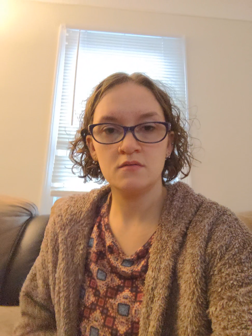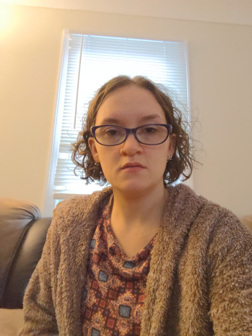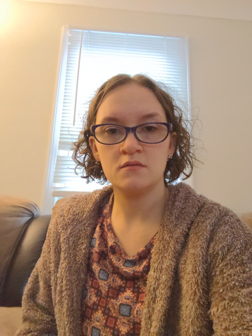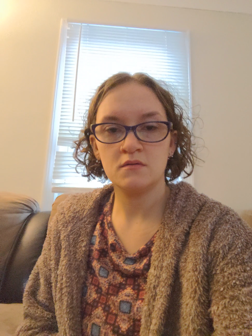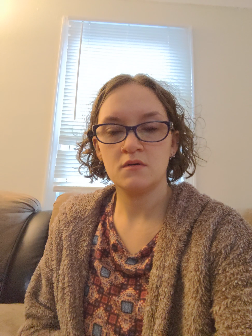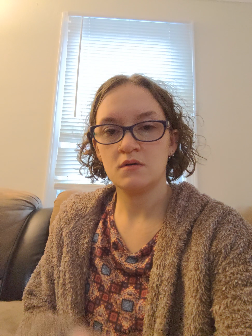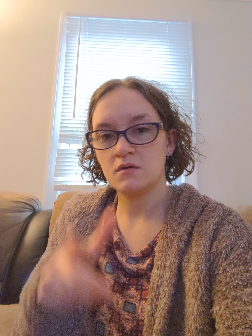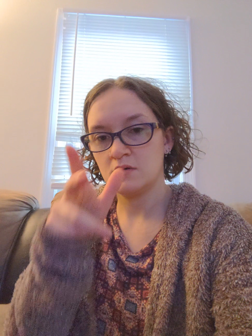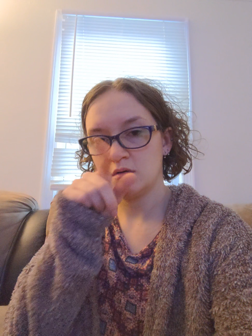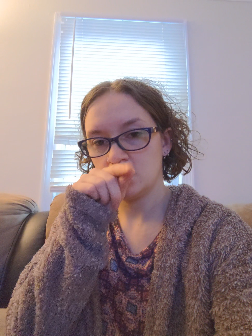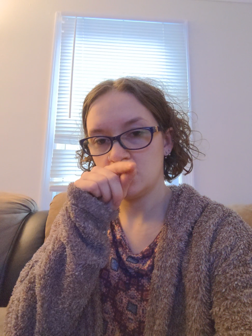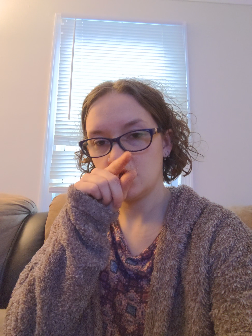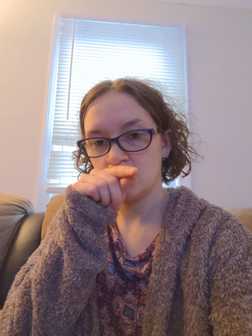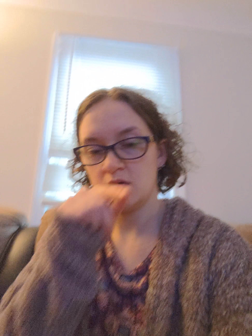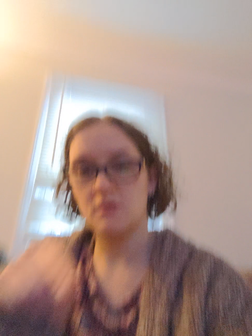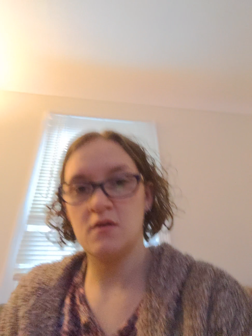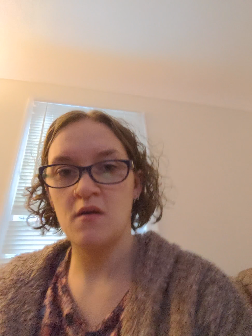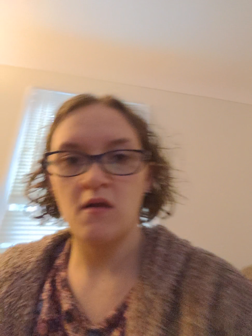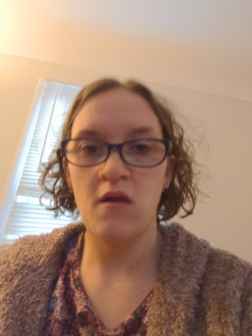hen